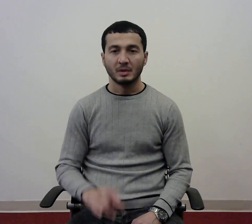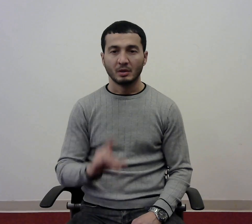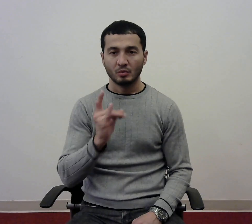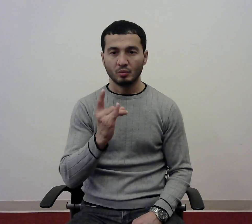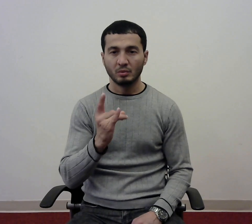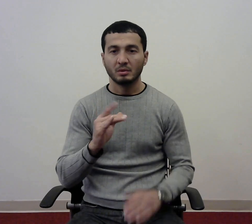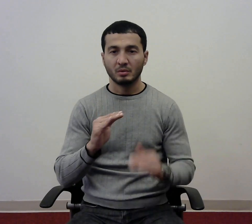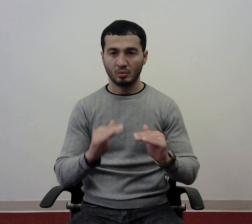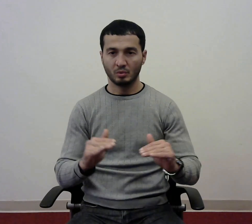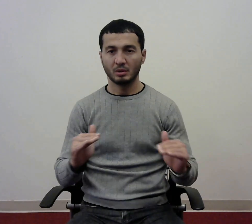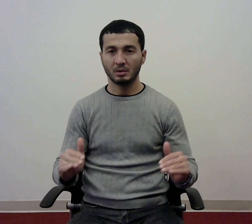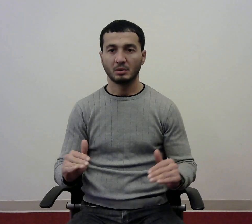uşaqlar